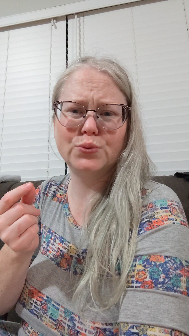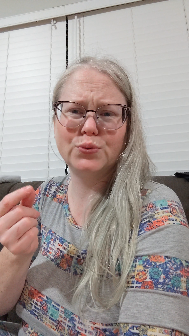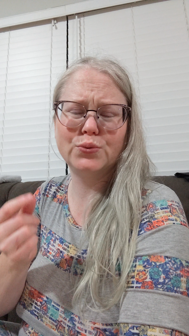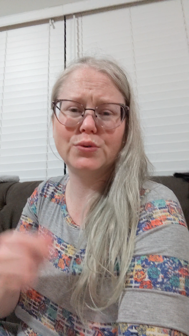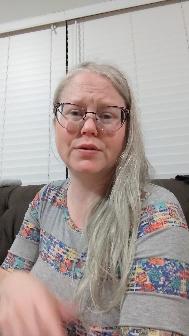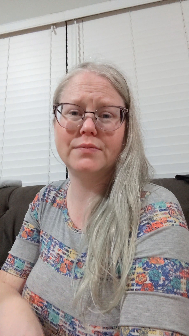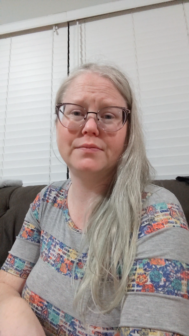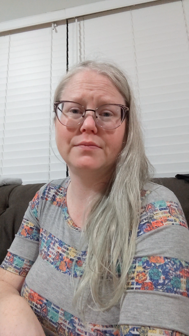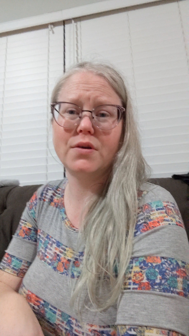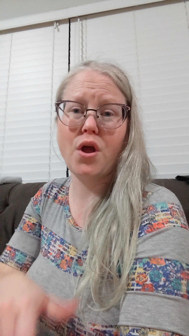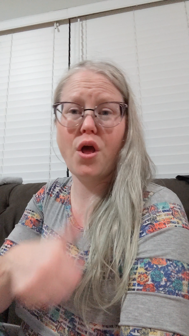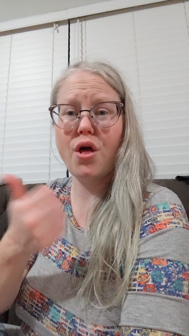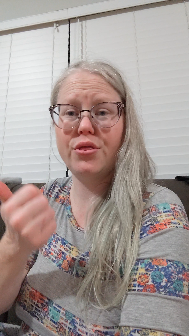other